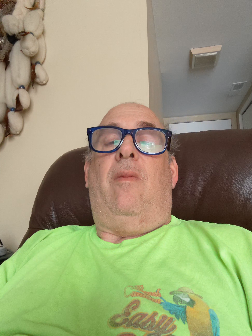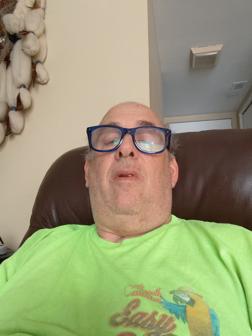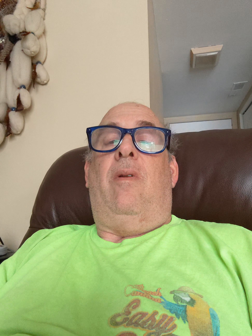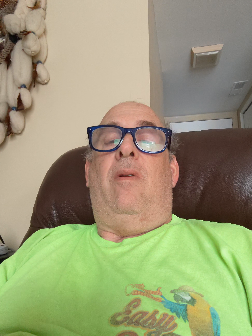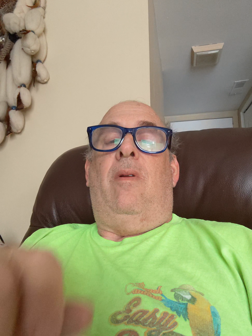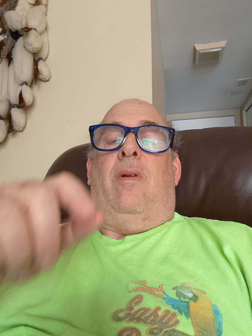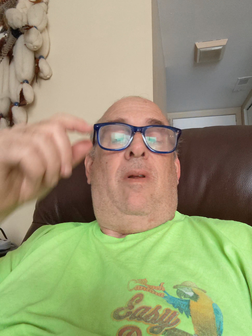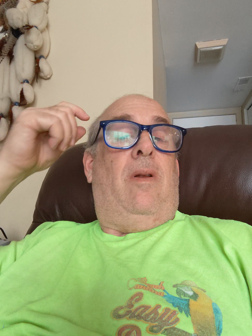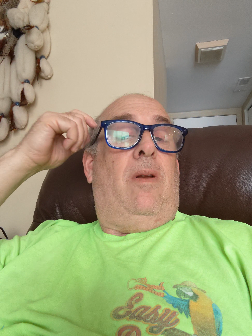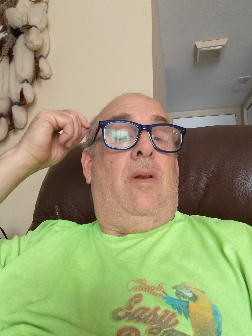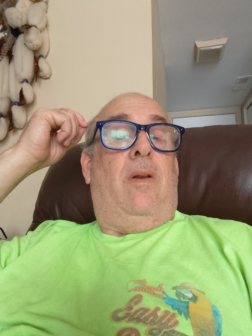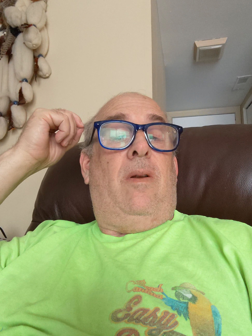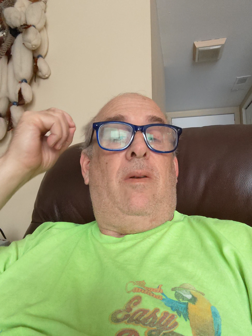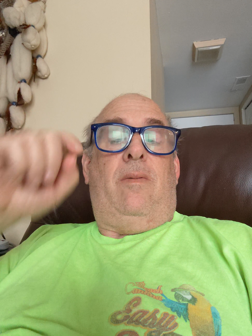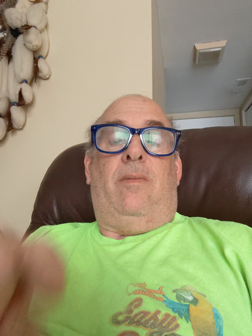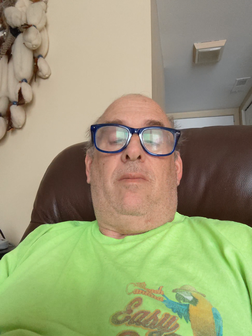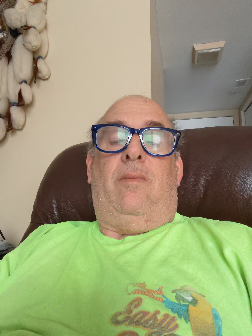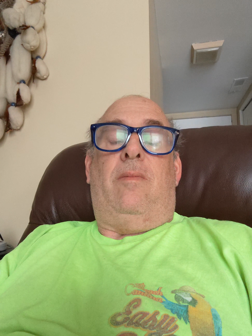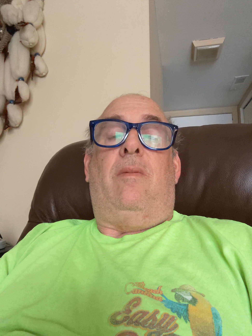hair